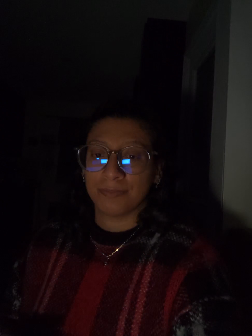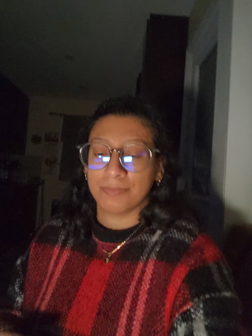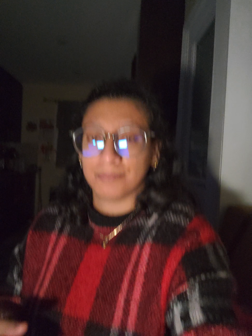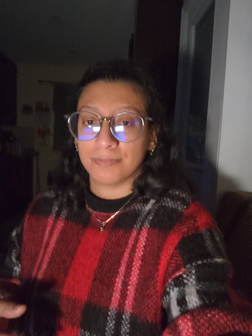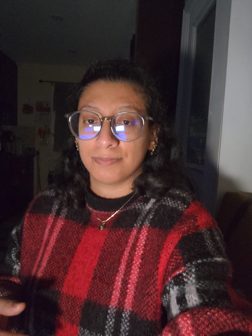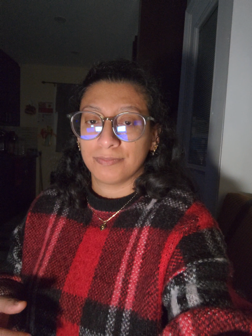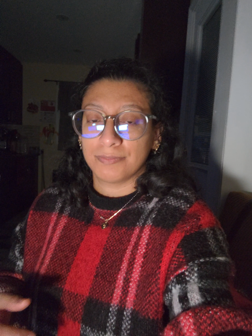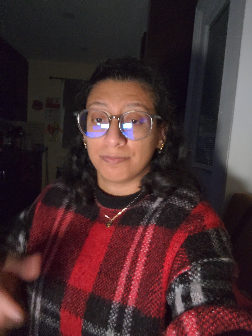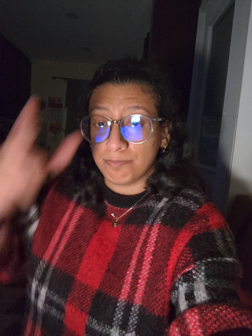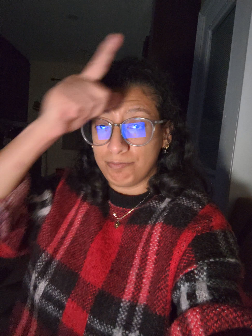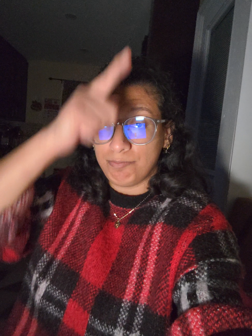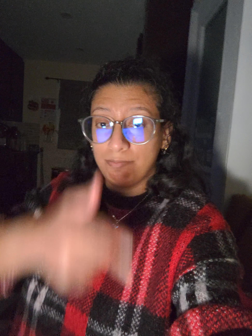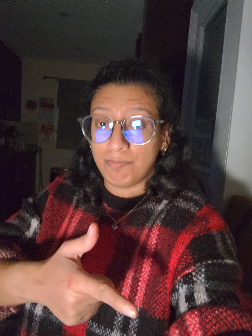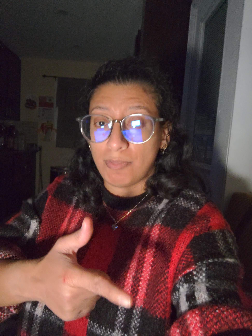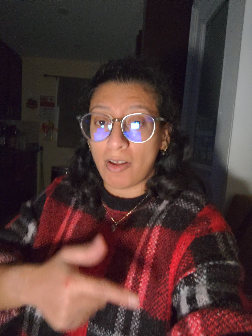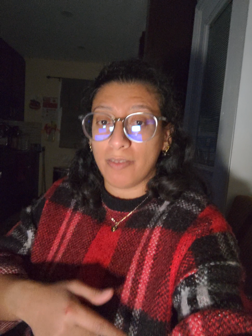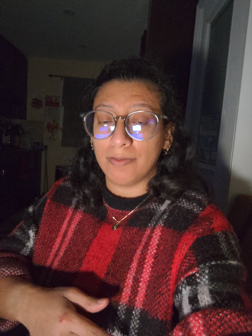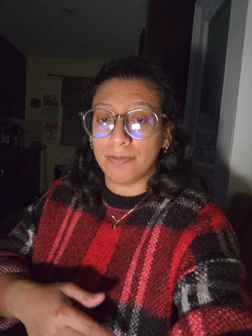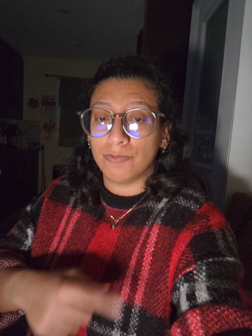brother